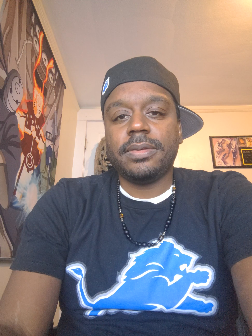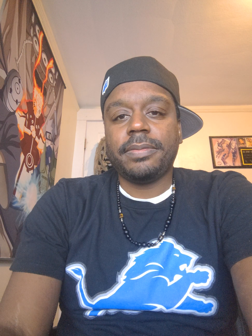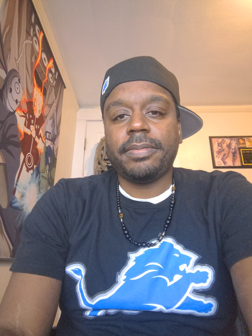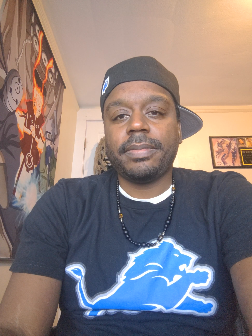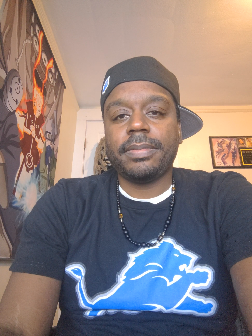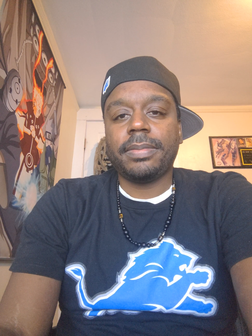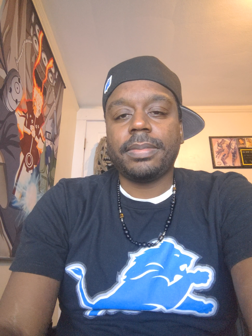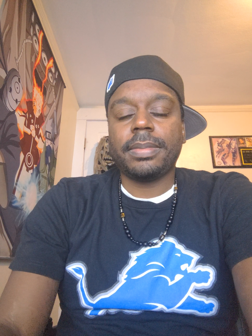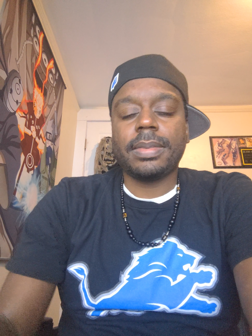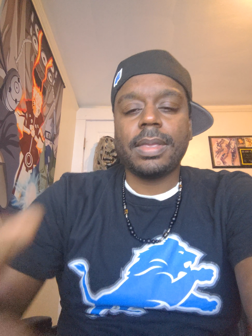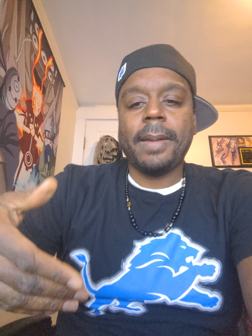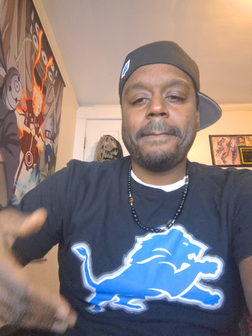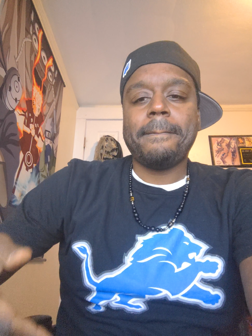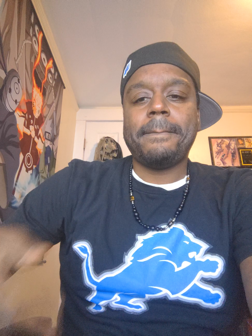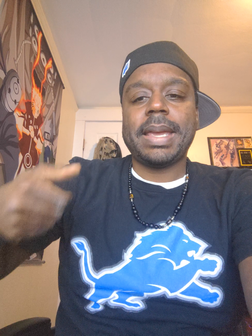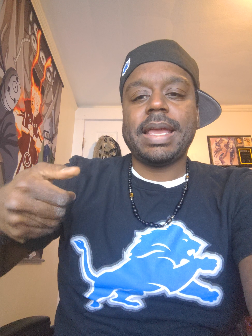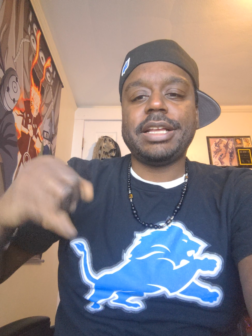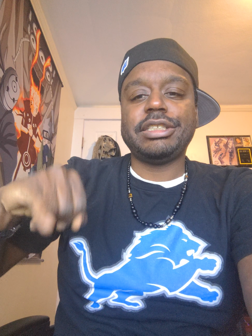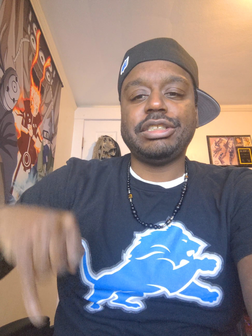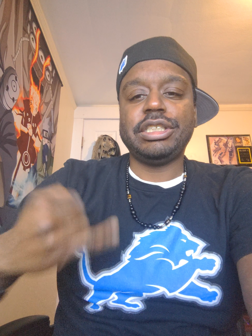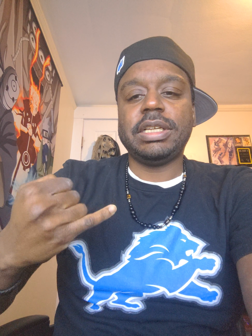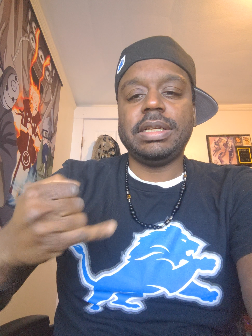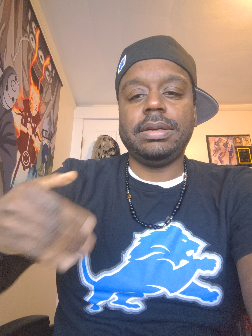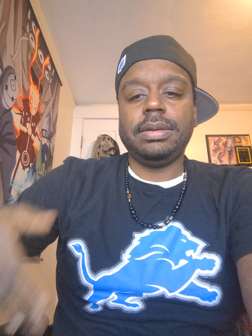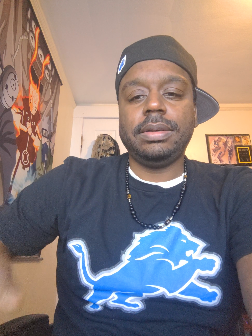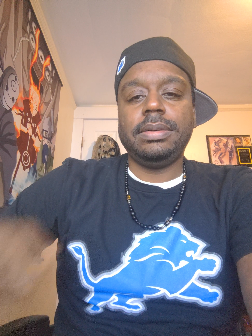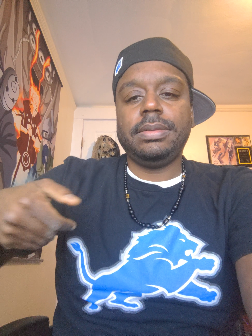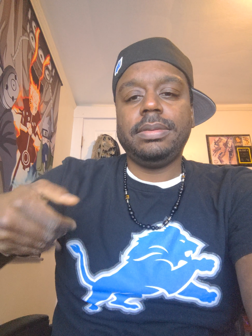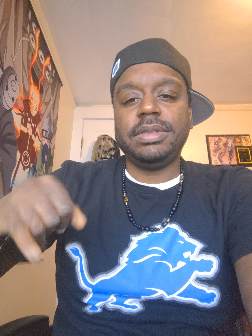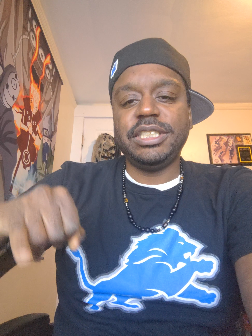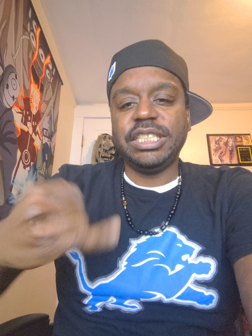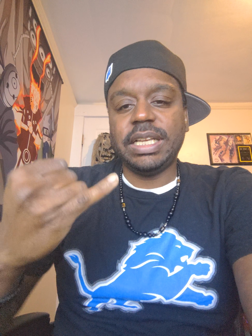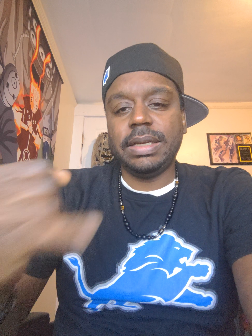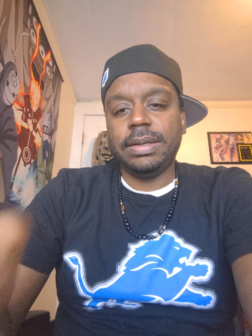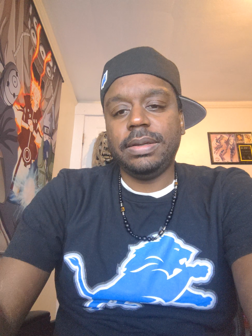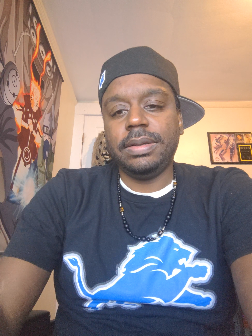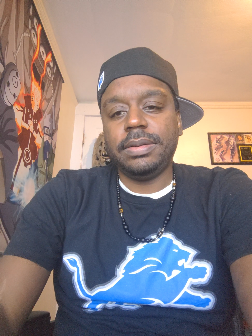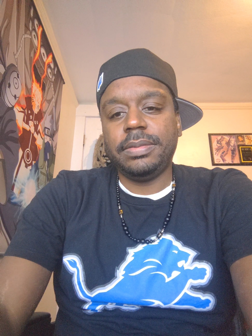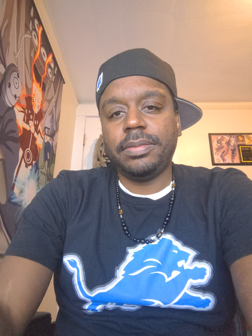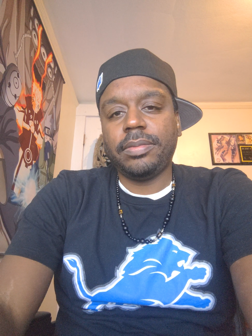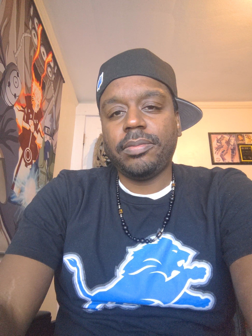jeans